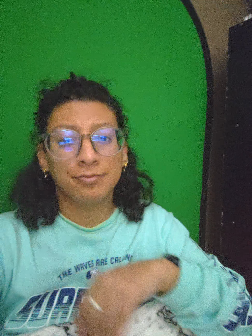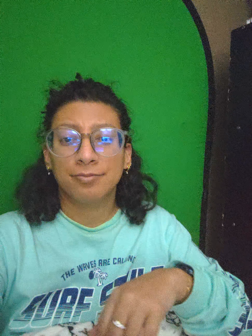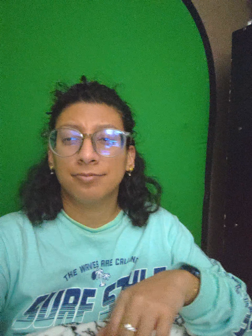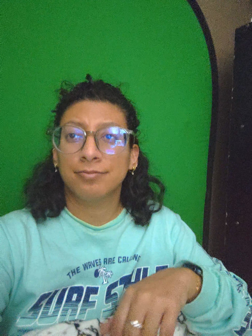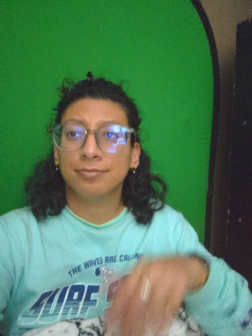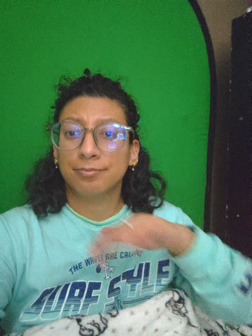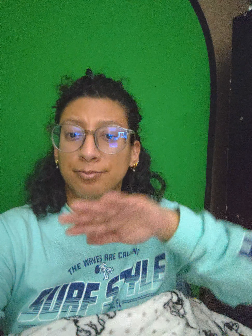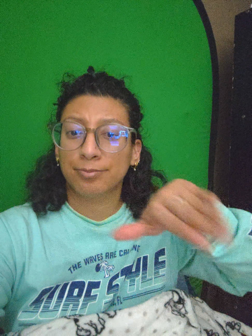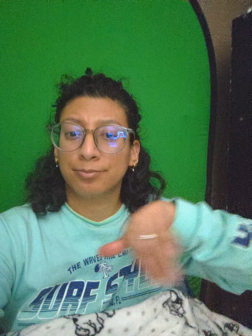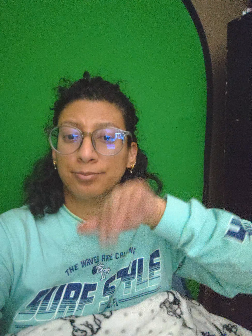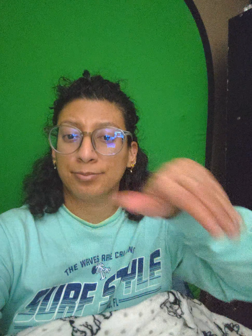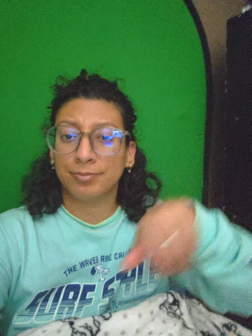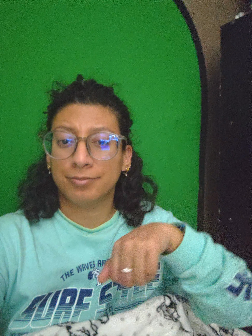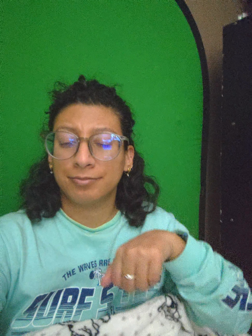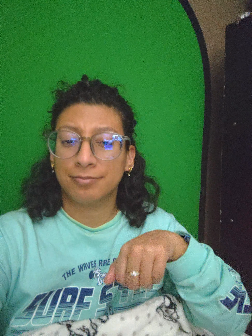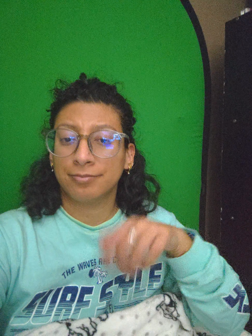pool